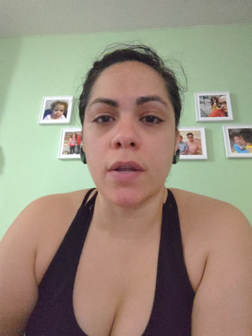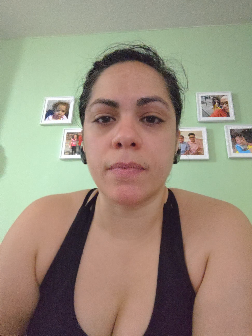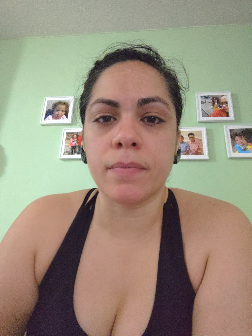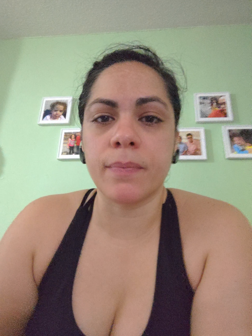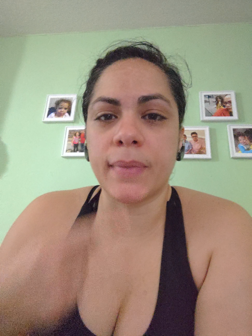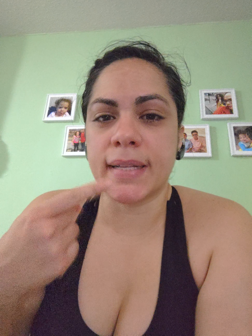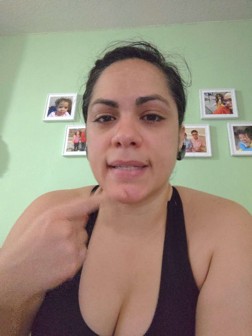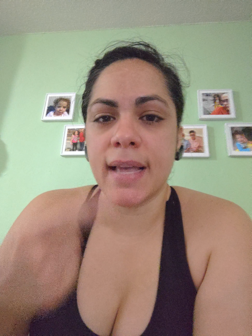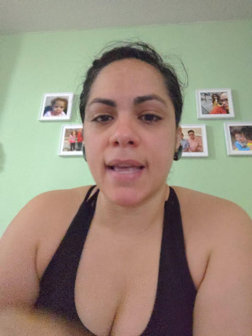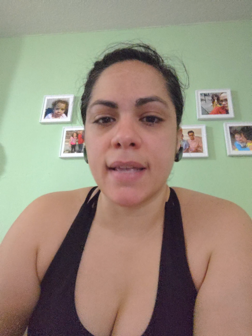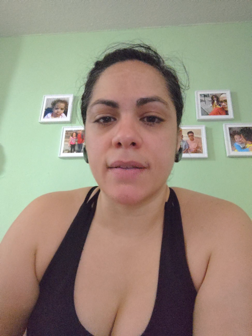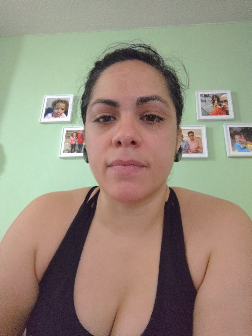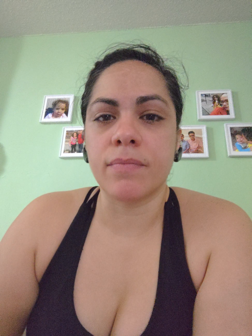say